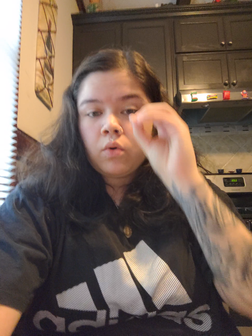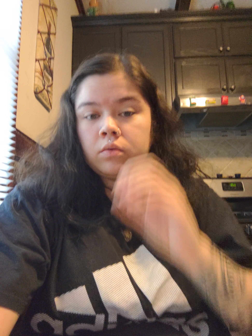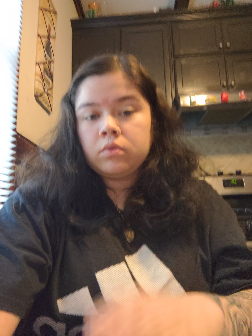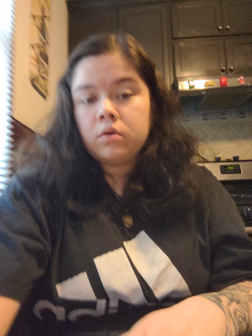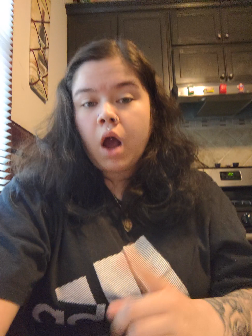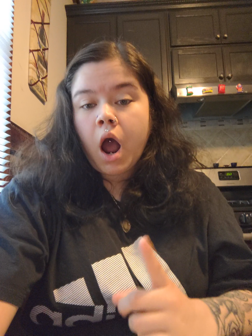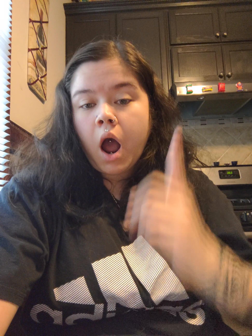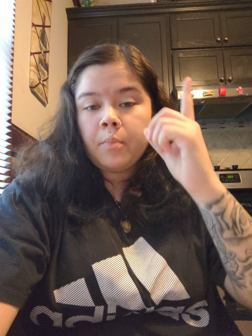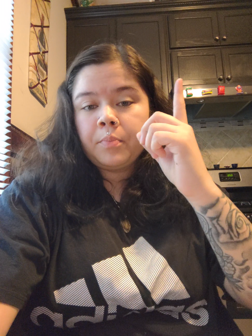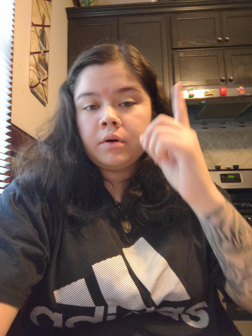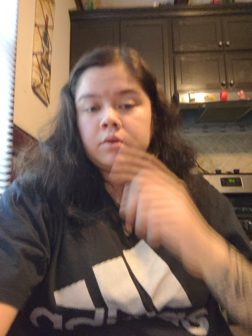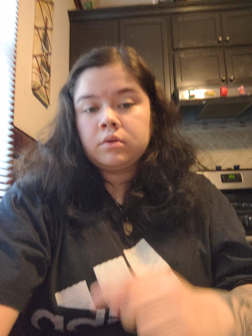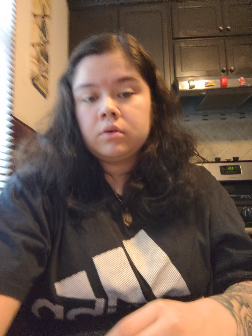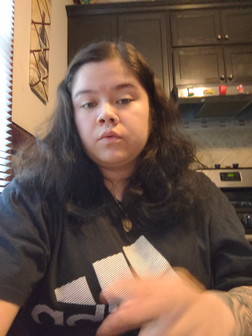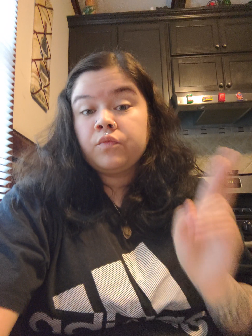up